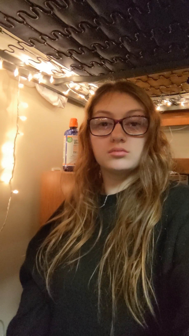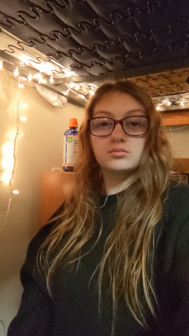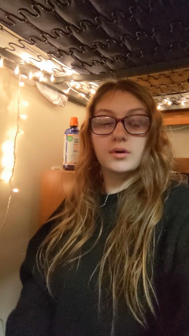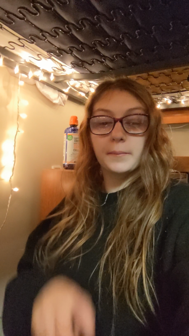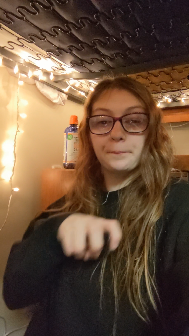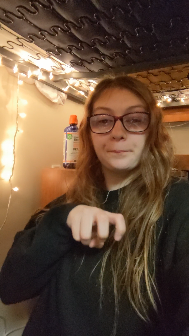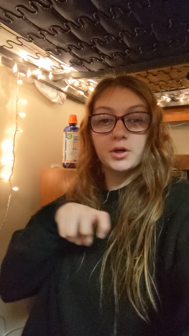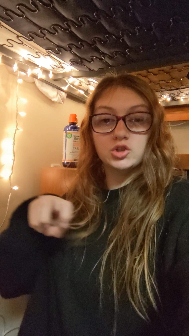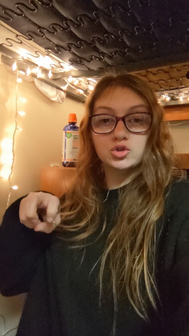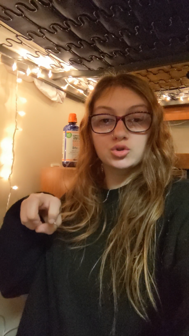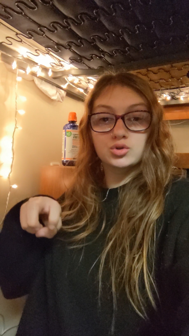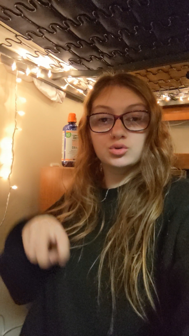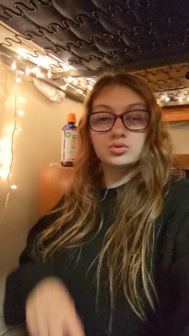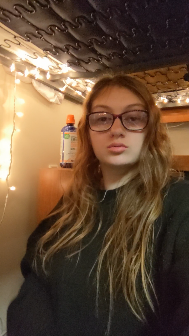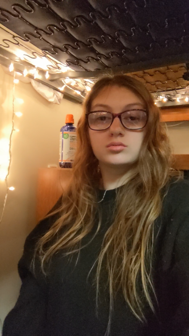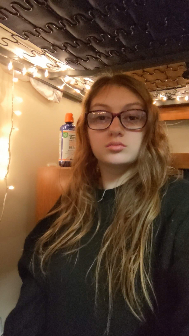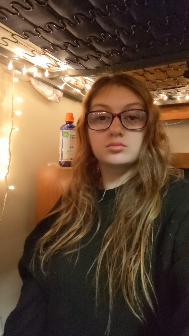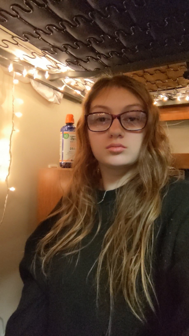bench